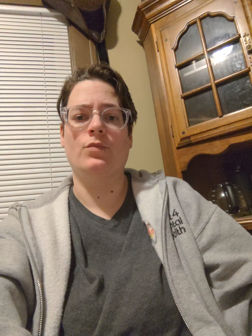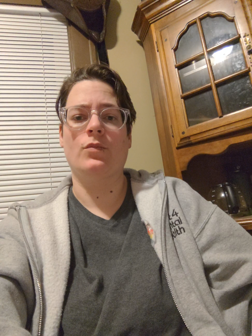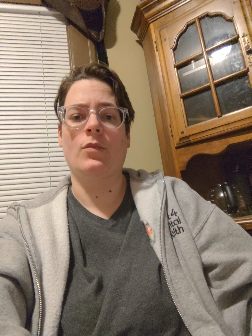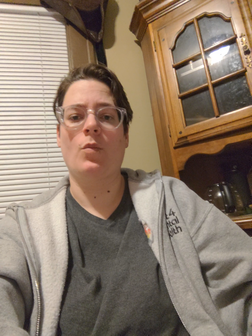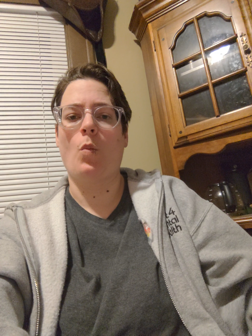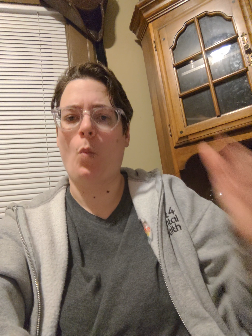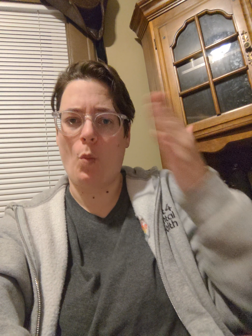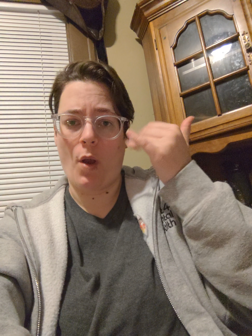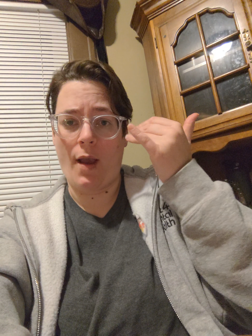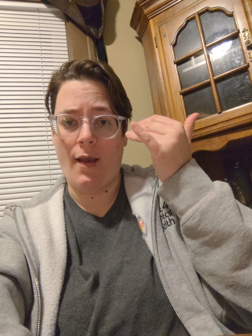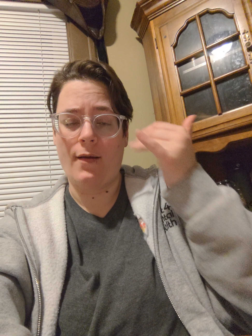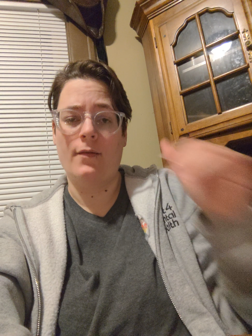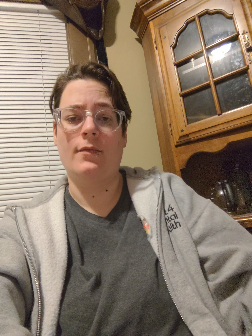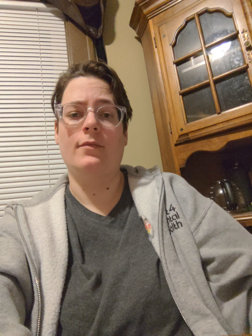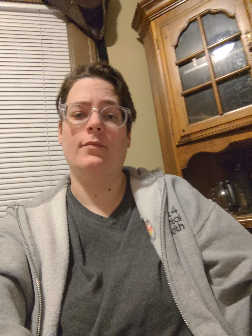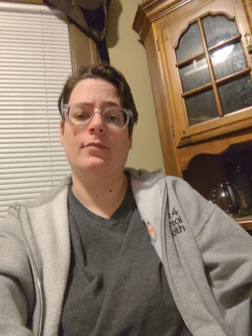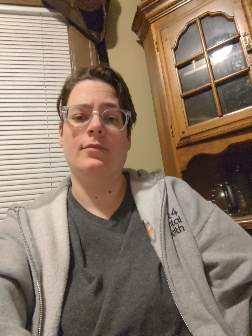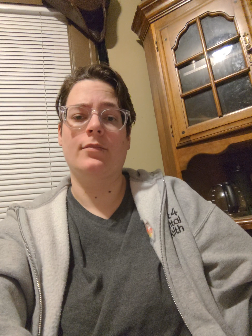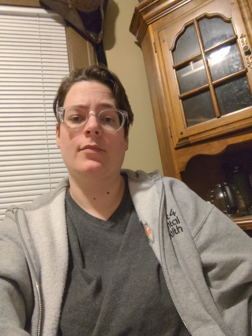why